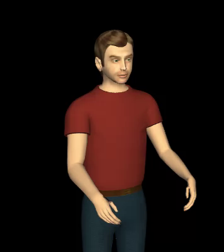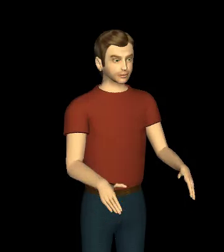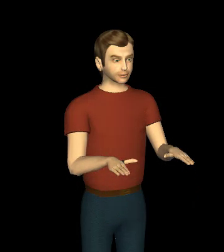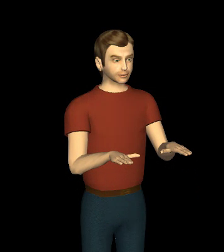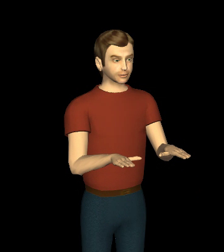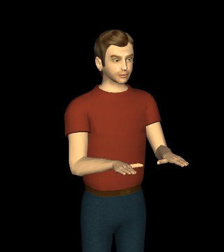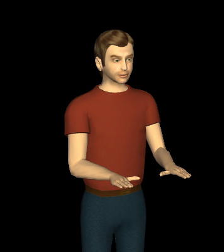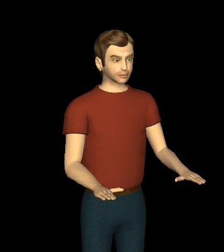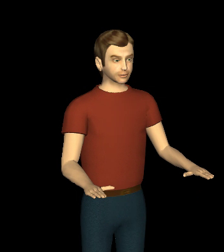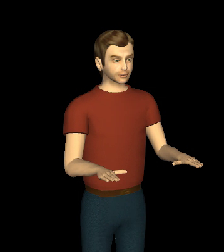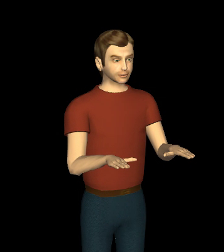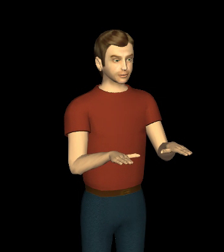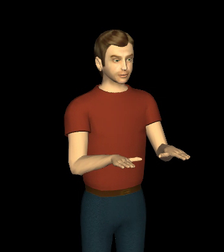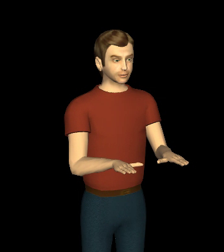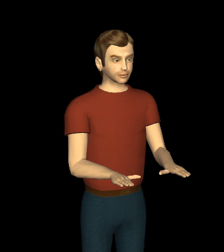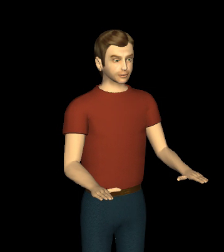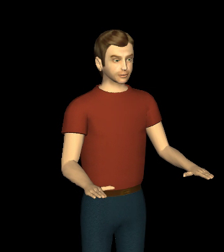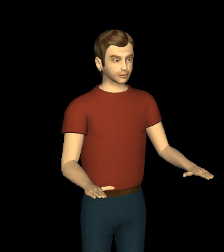ببطء